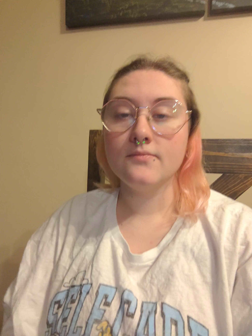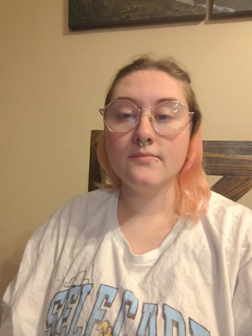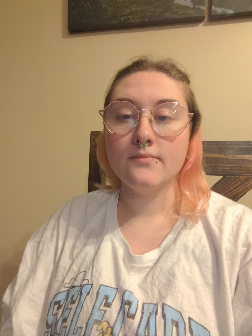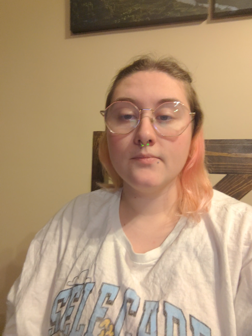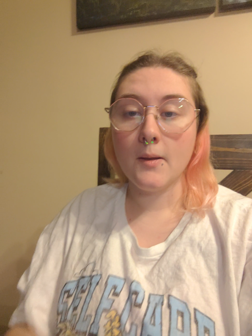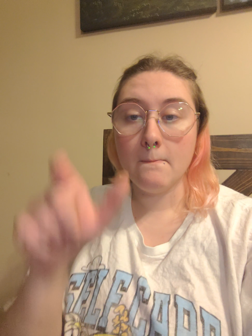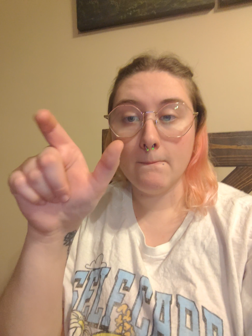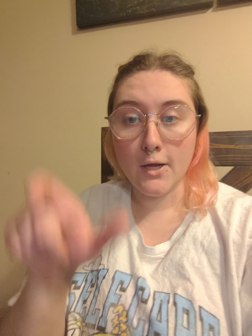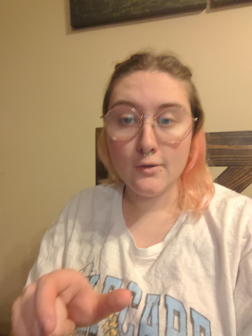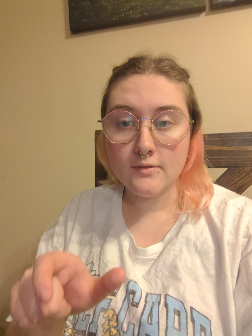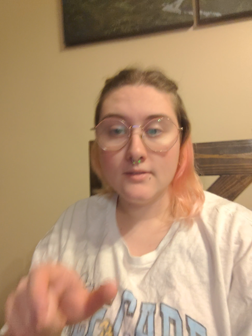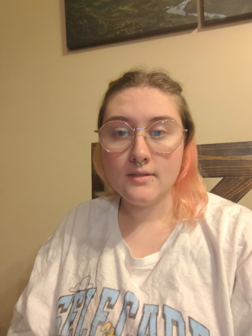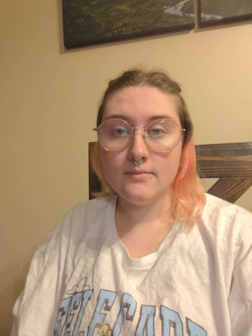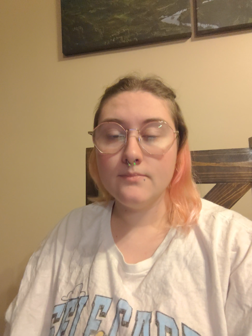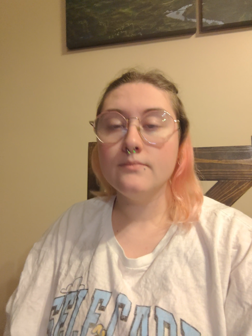person